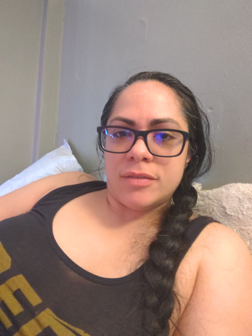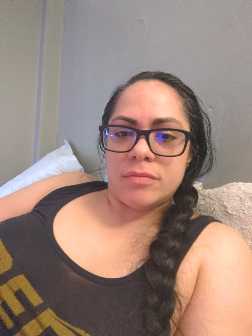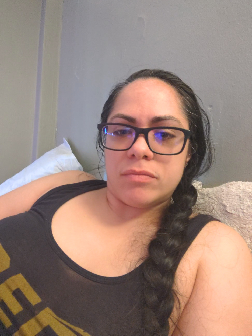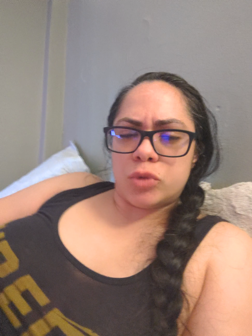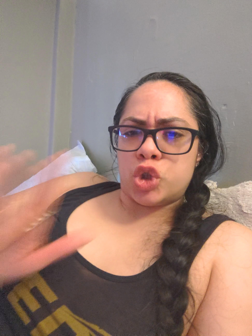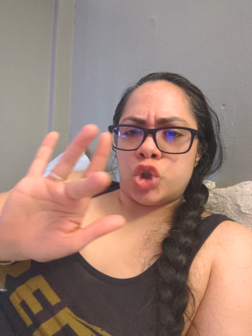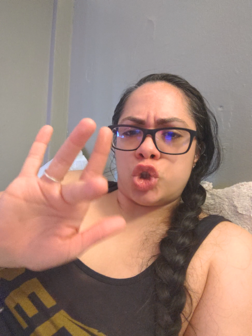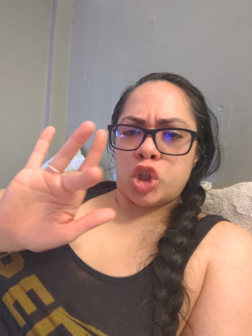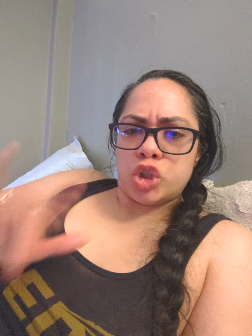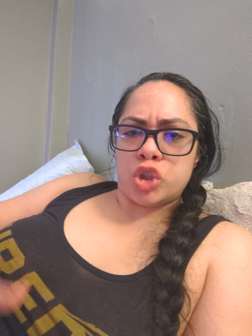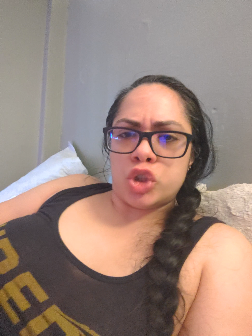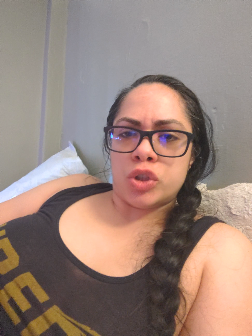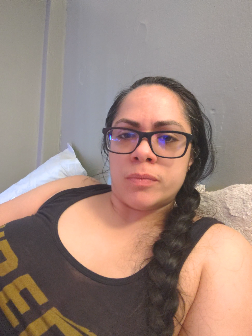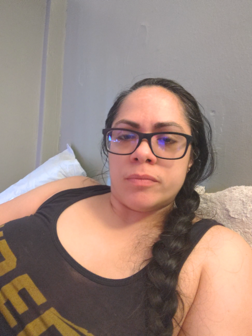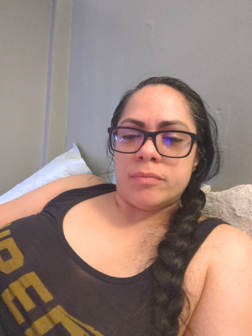touch